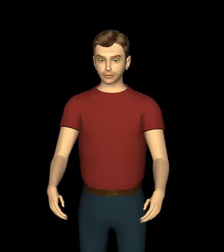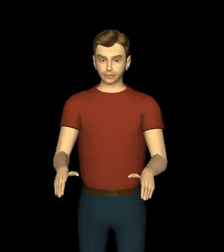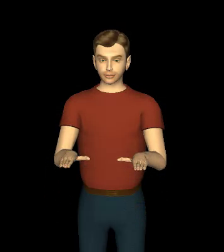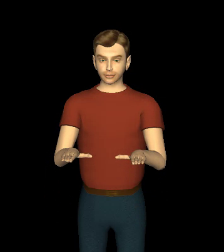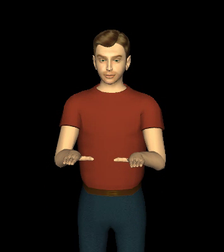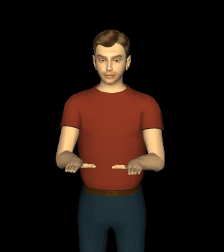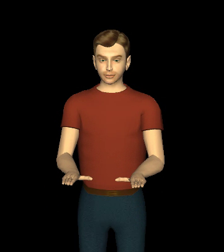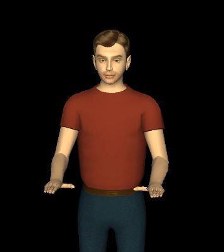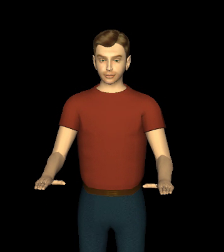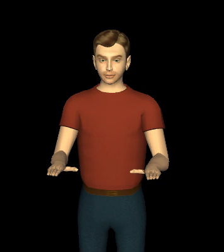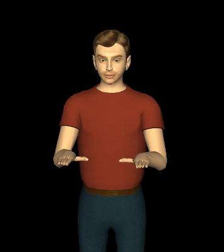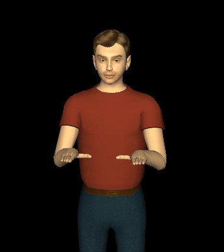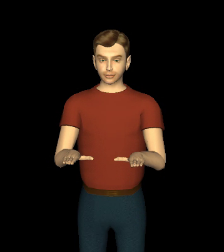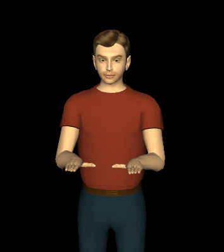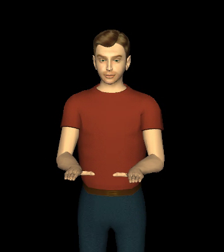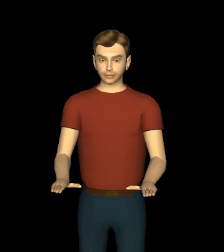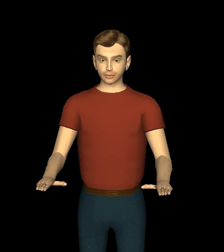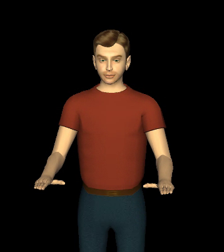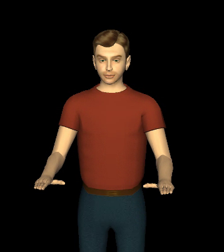ببطء